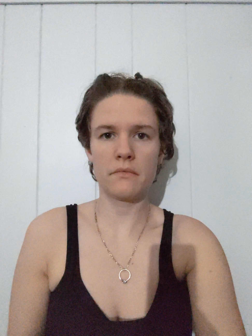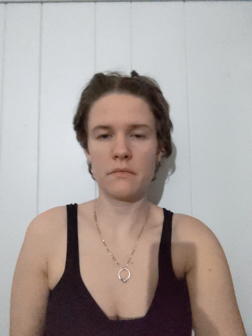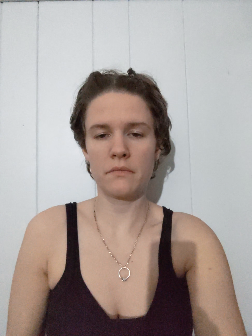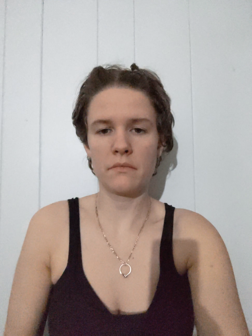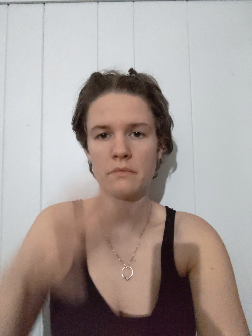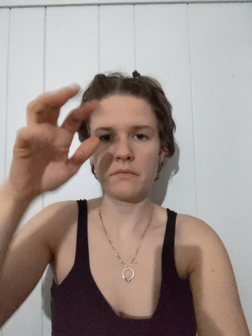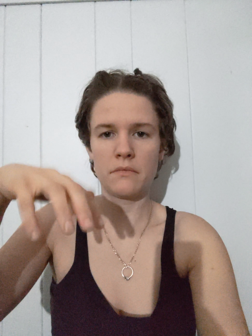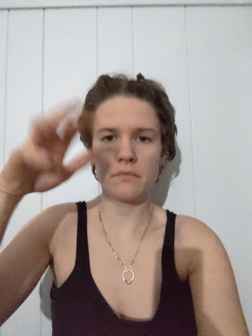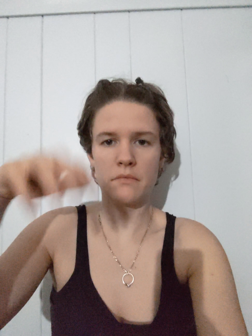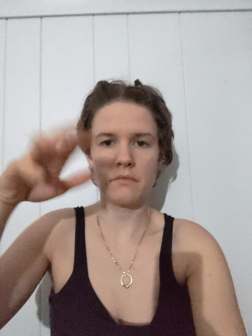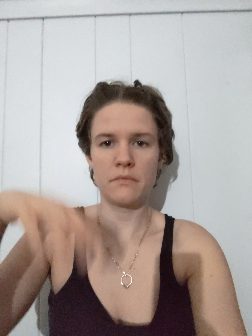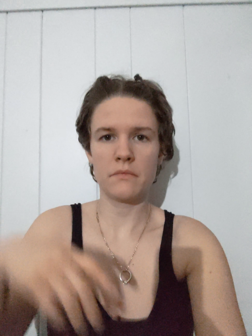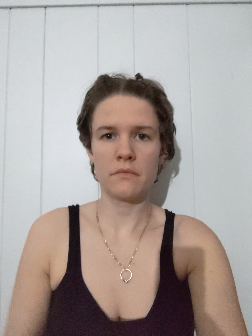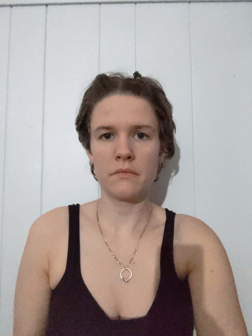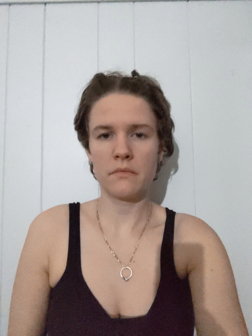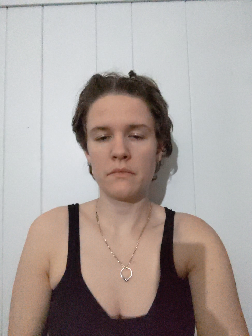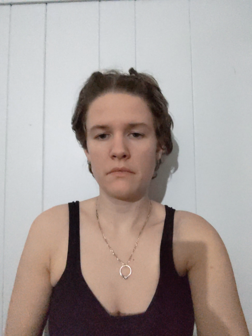rain